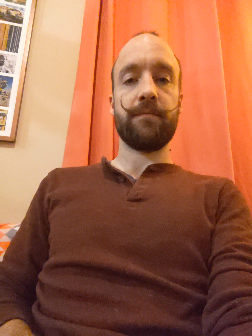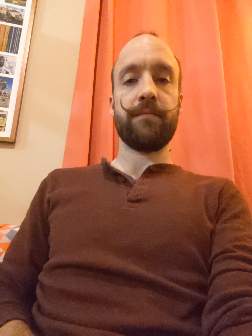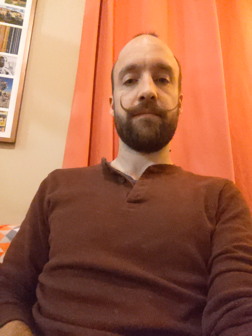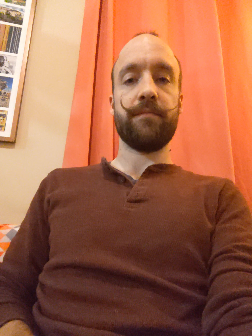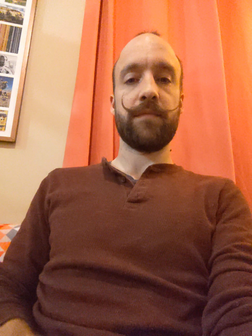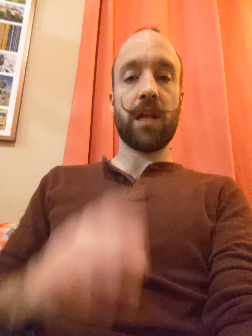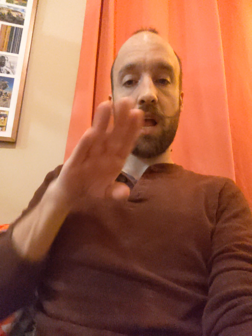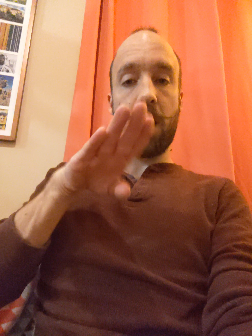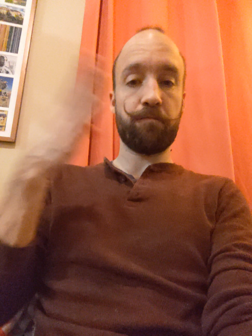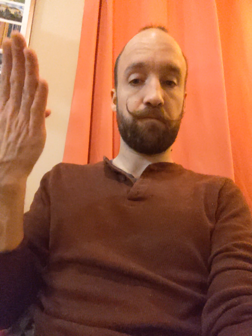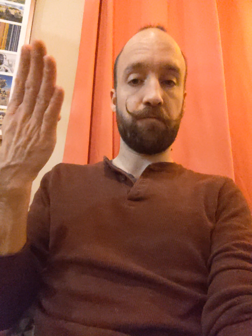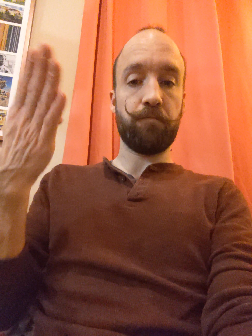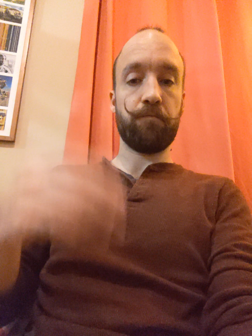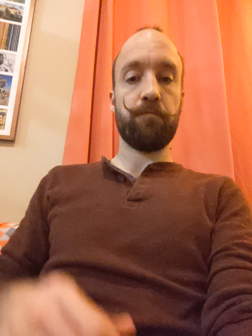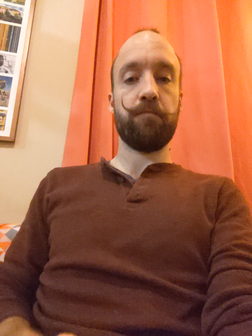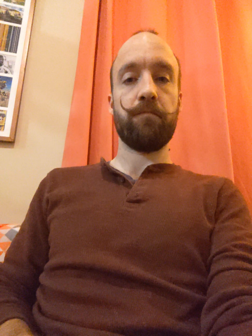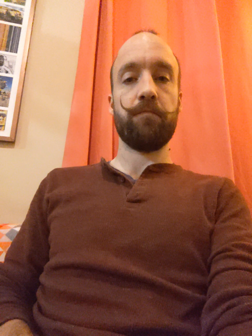open